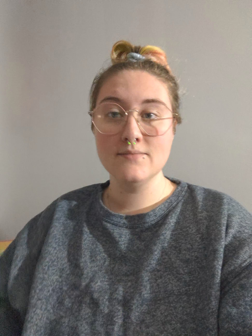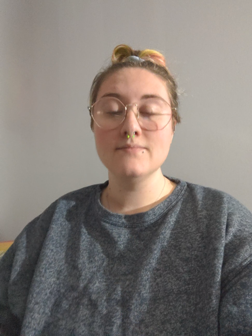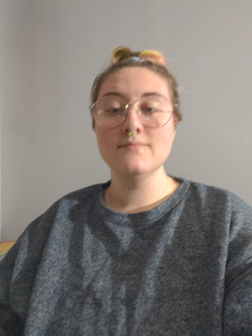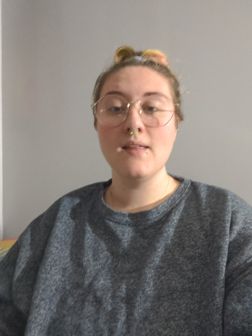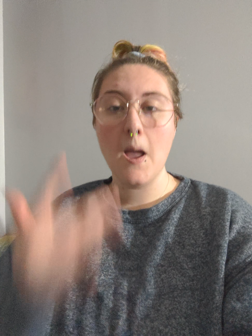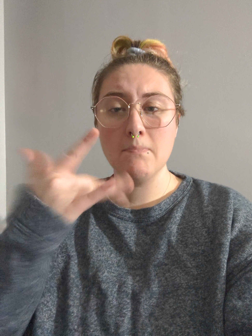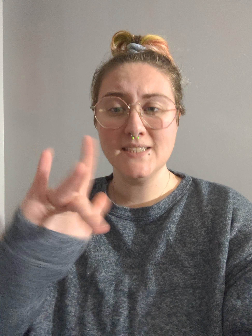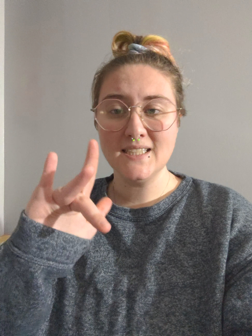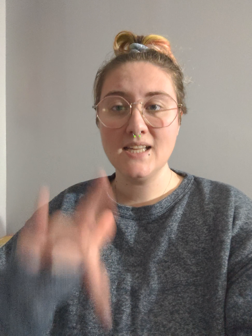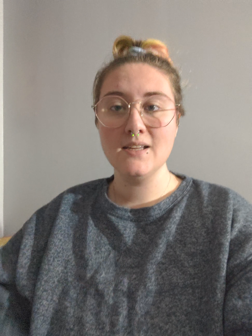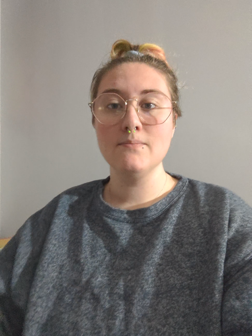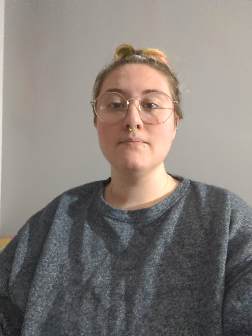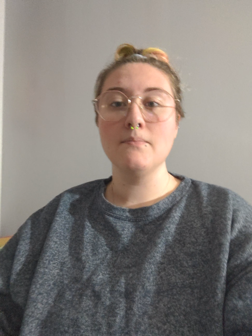empty